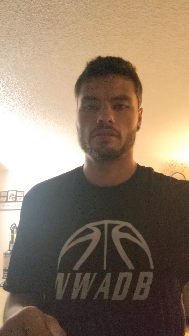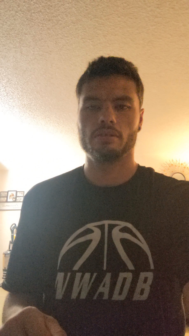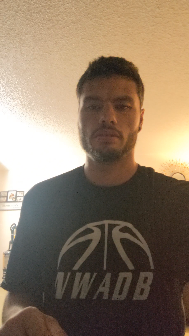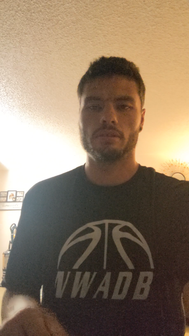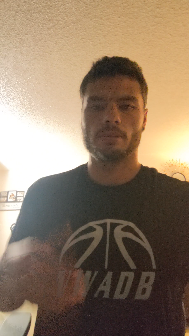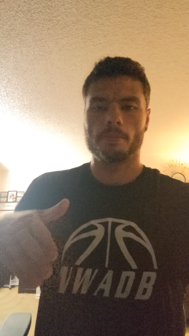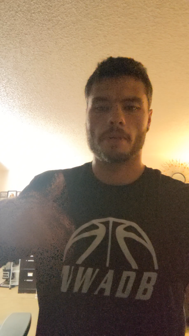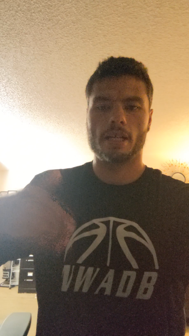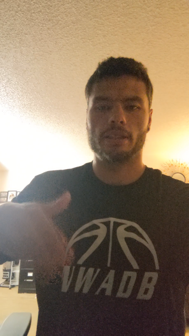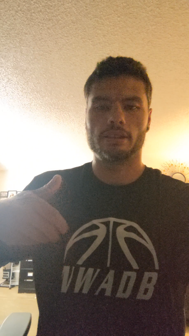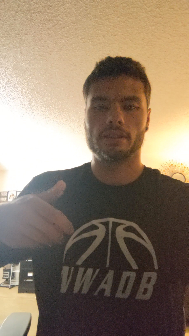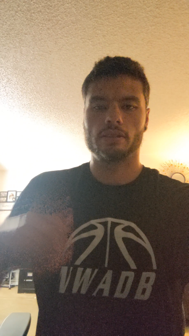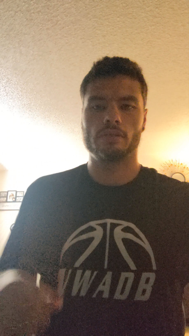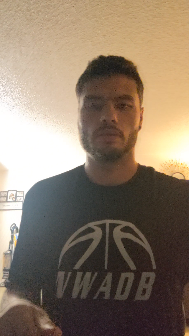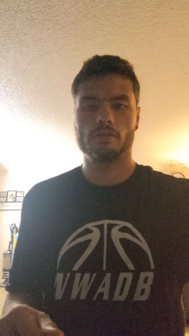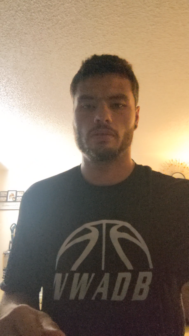pants